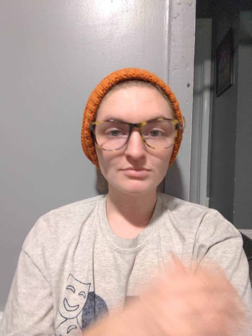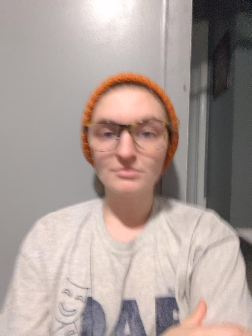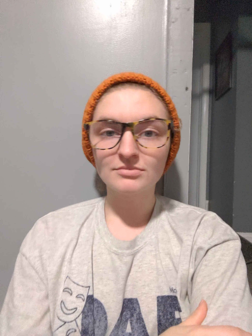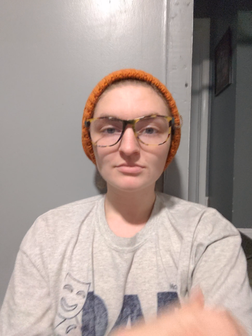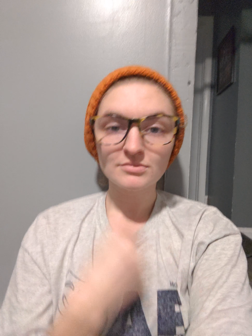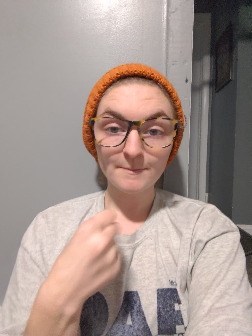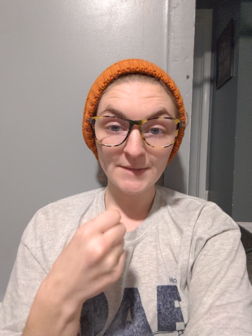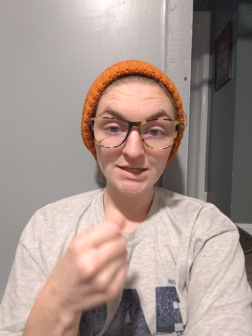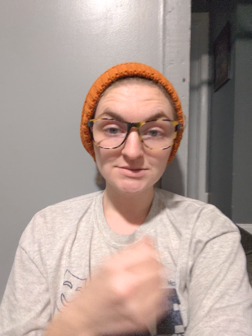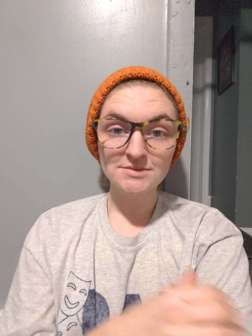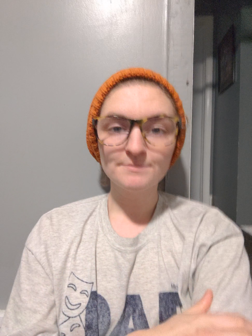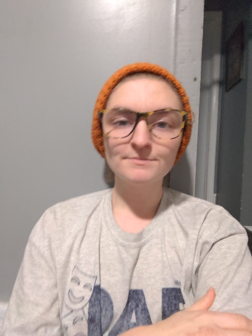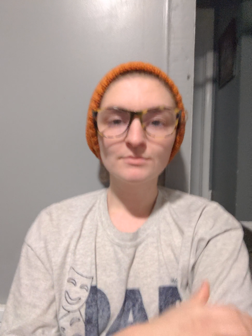make